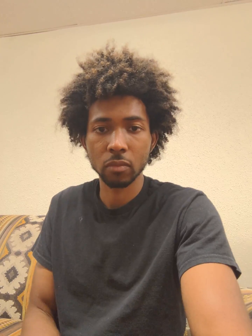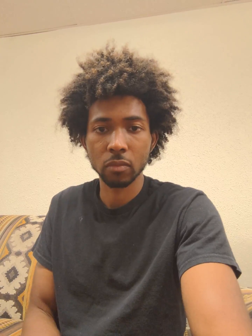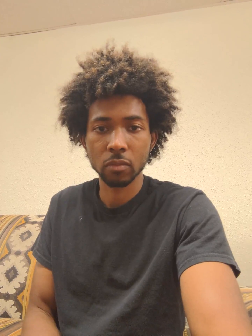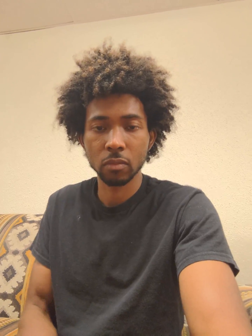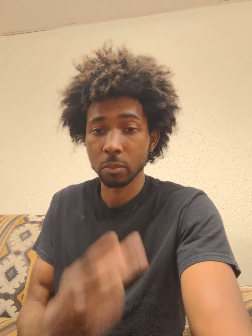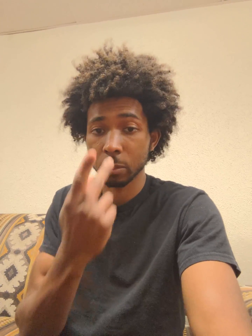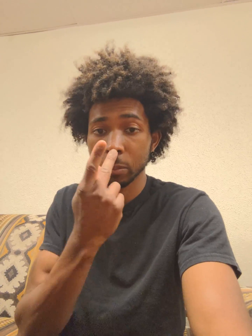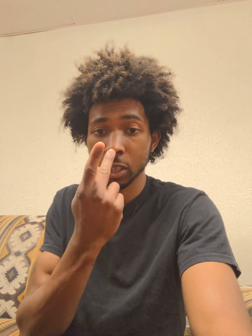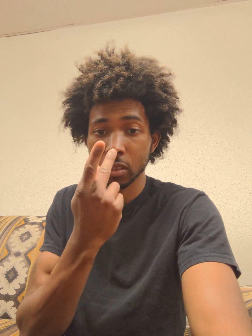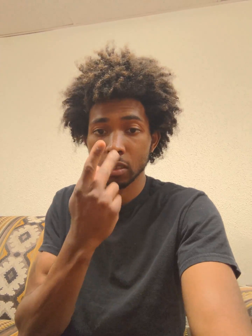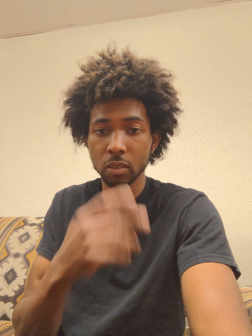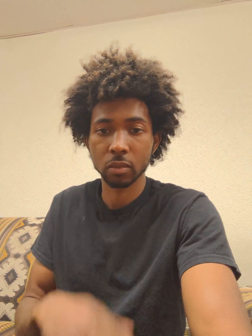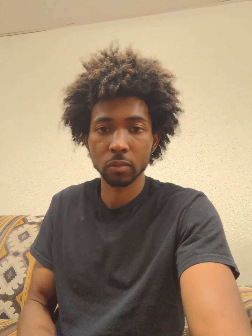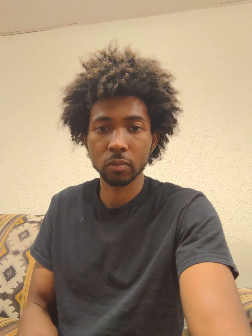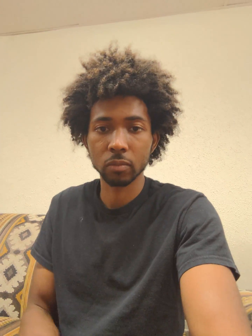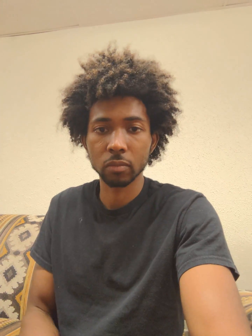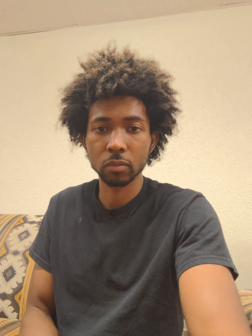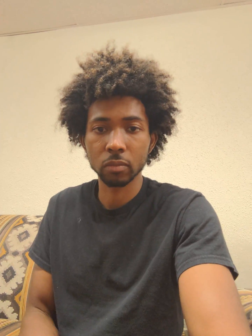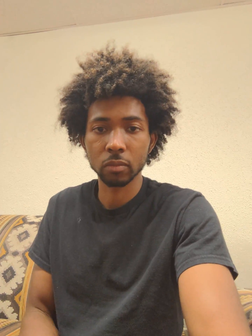penis